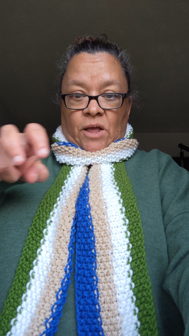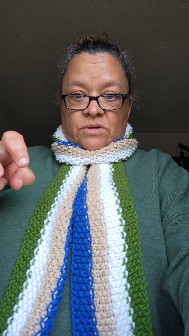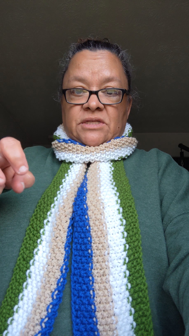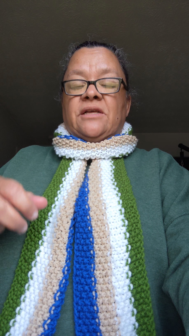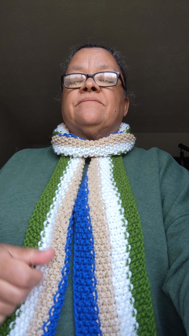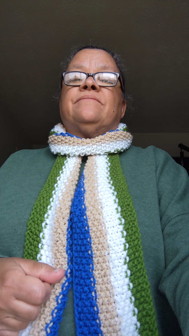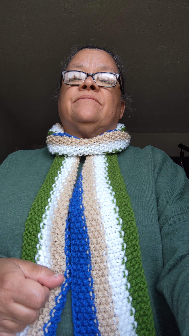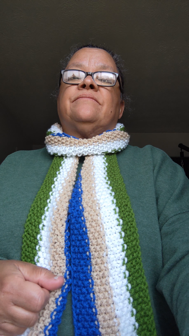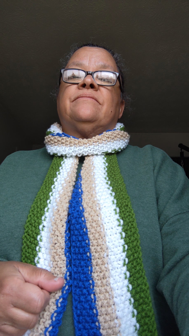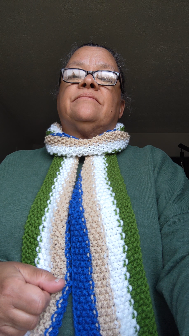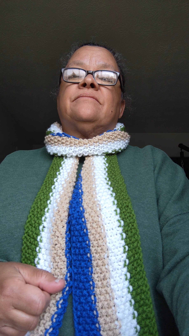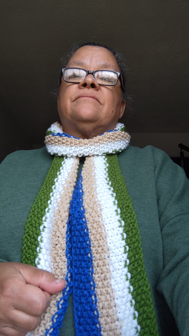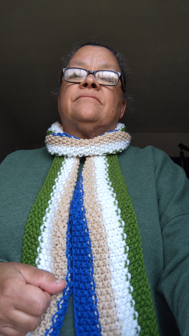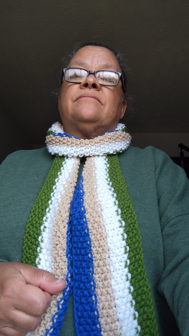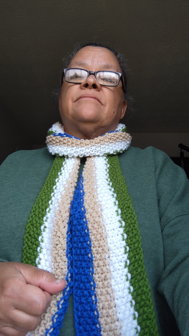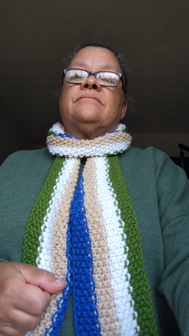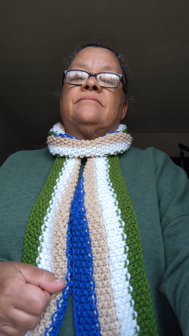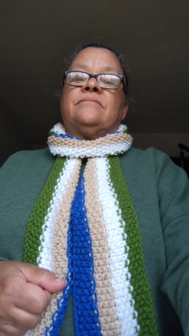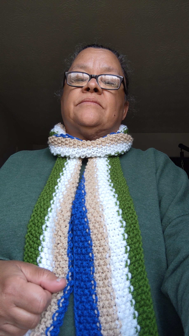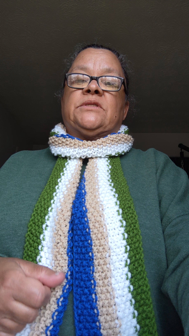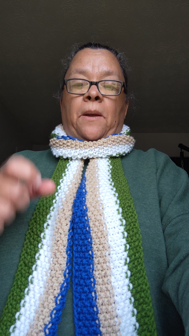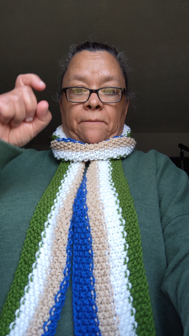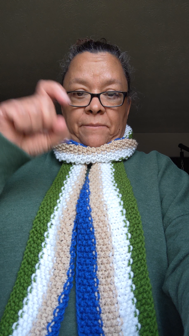must